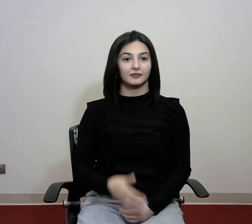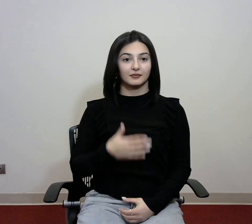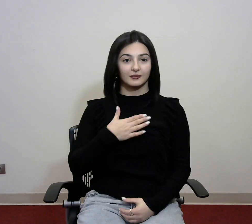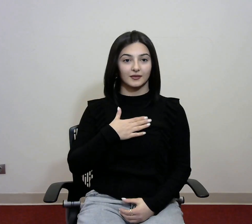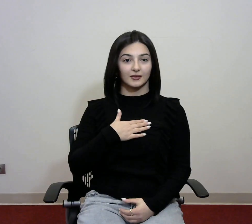mən